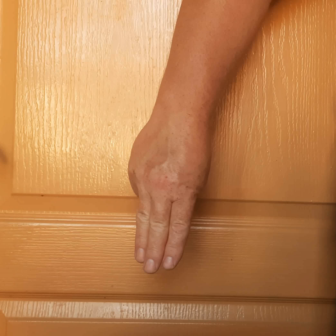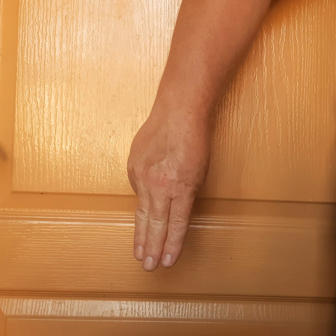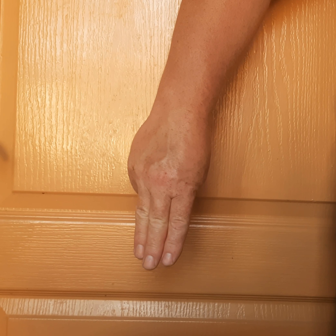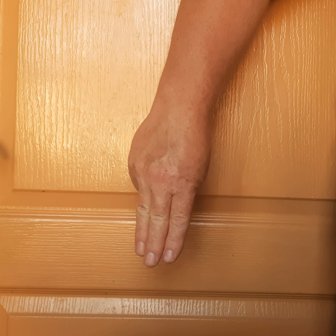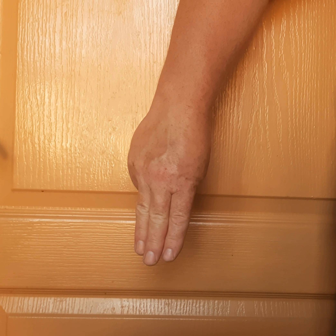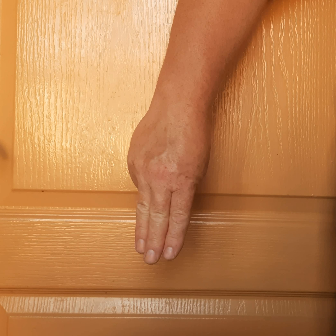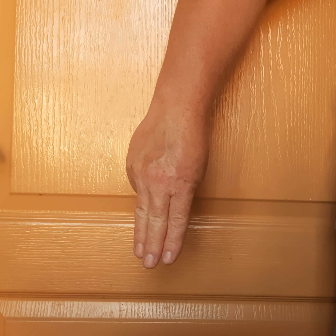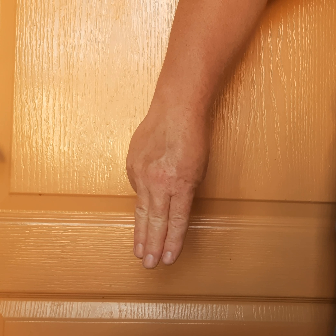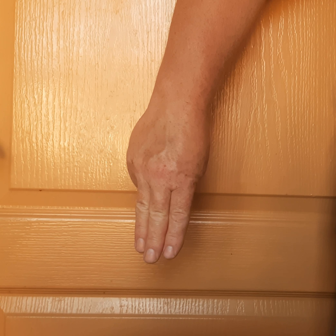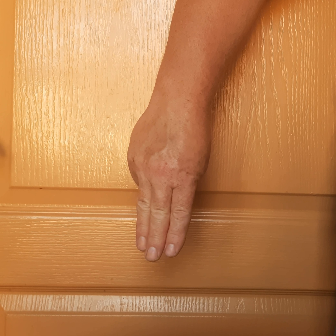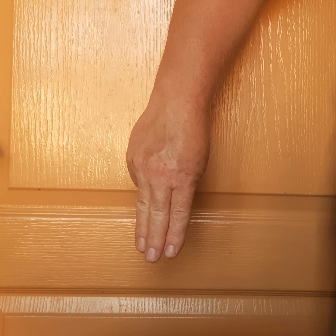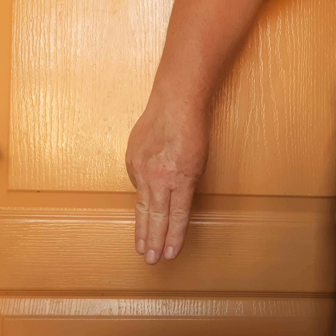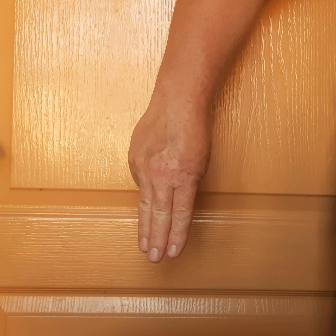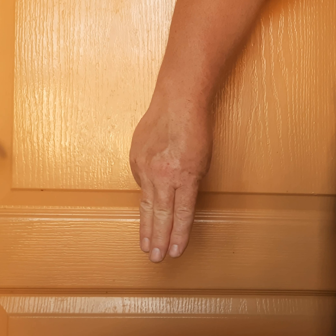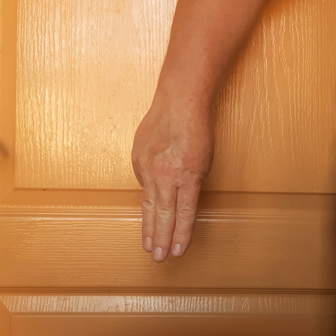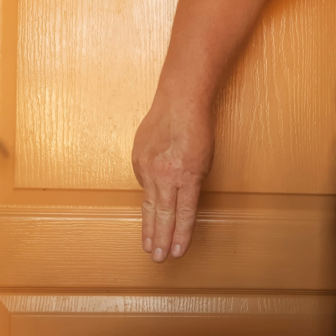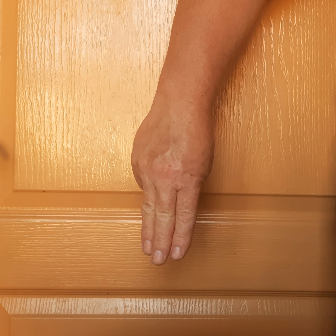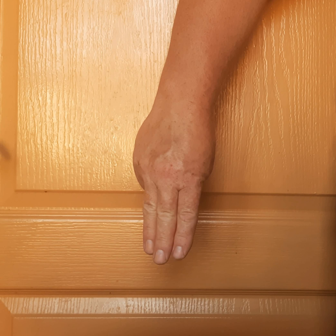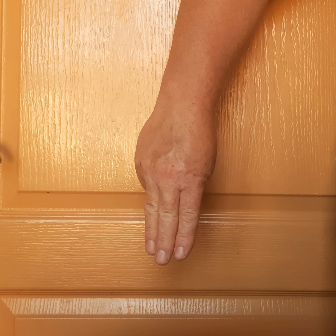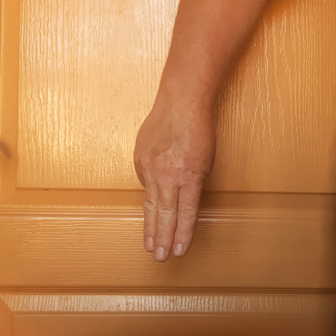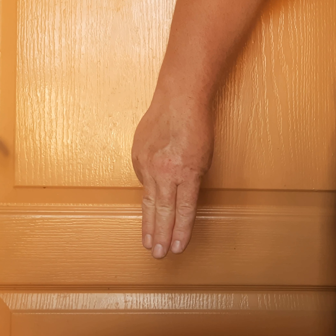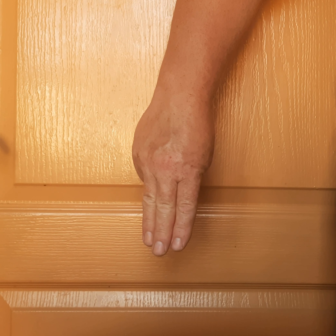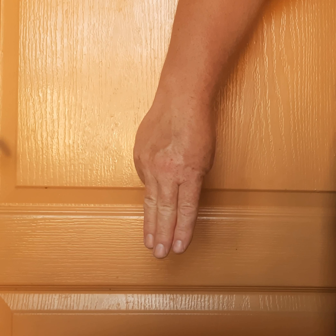Т